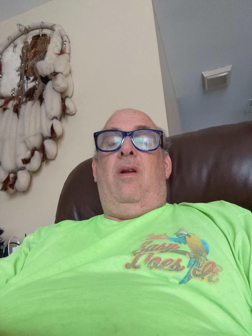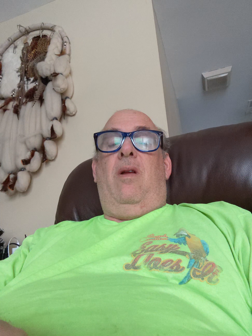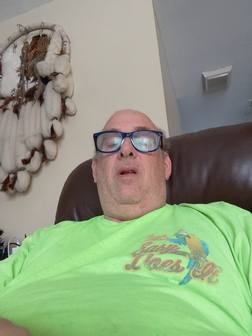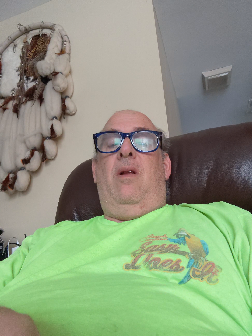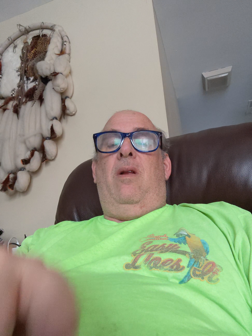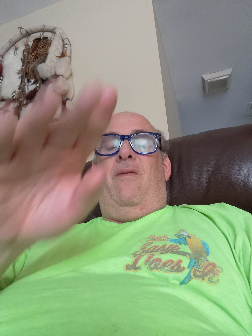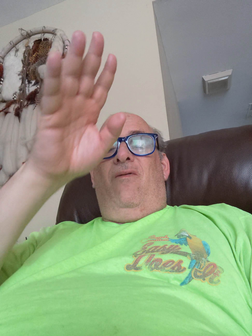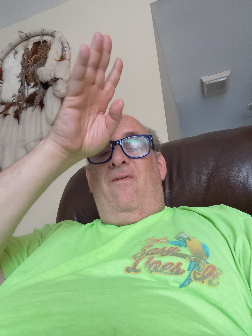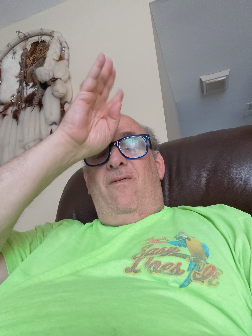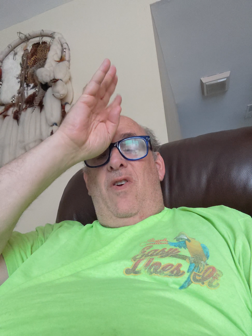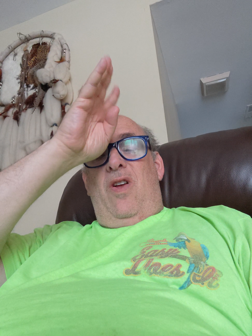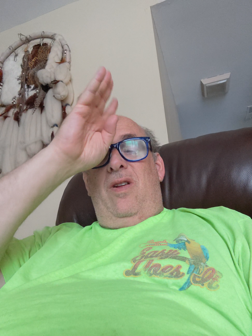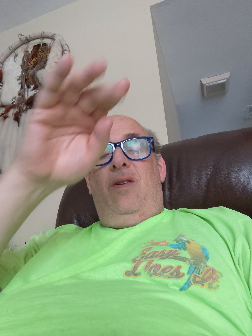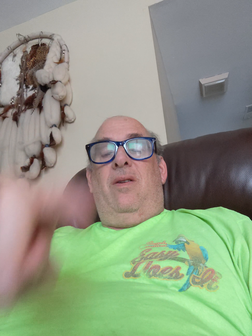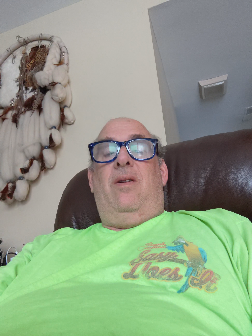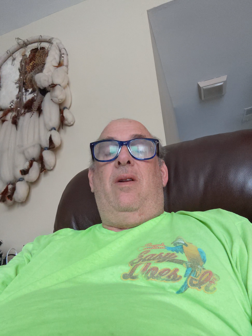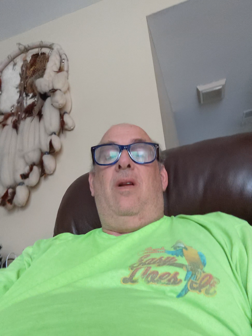fireman